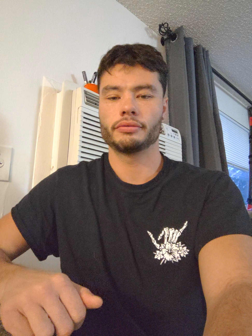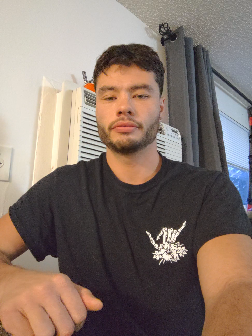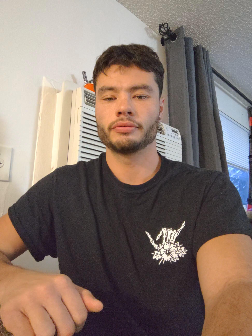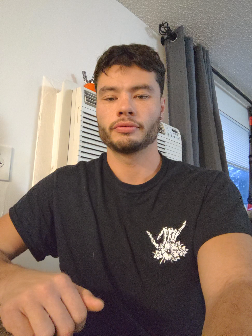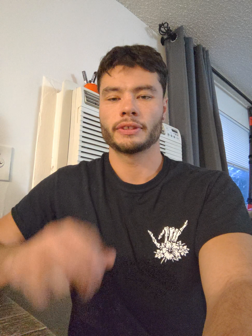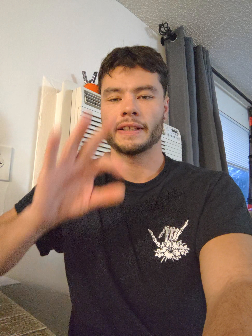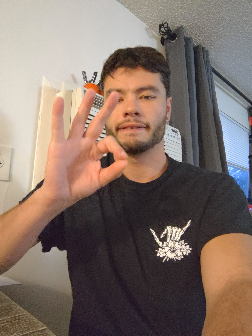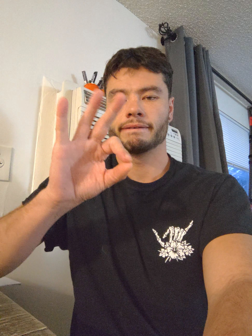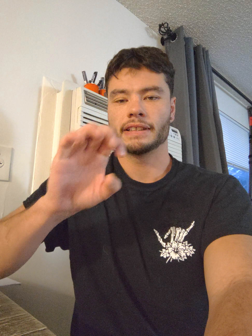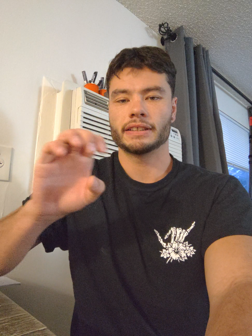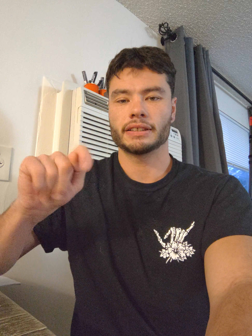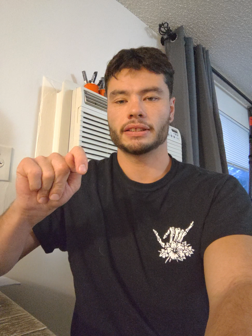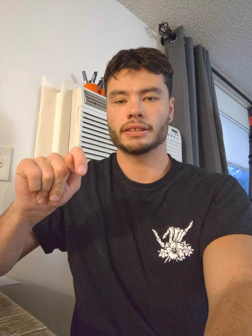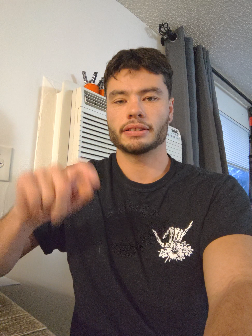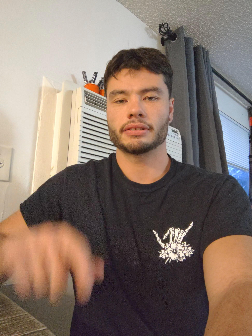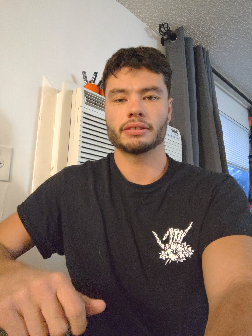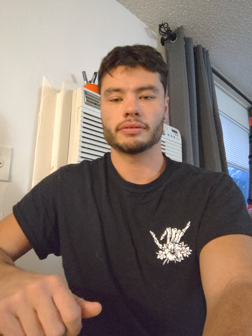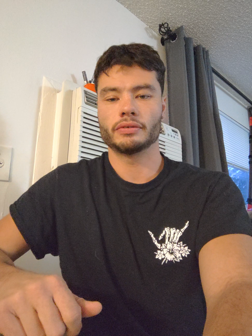feet